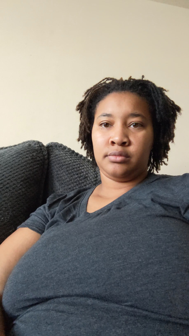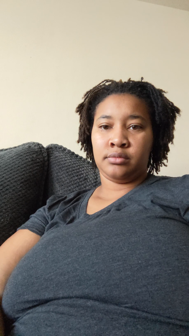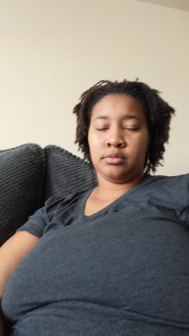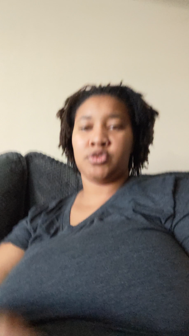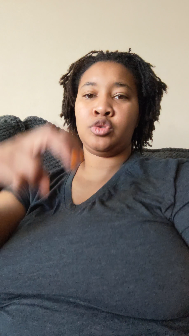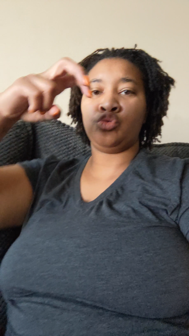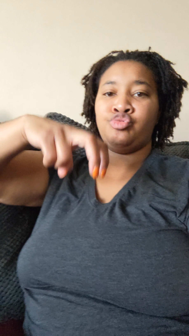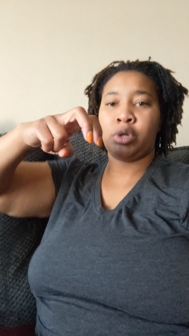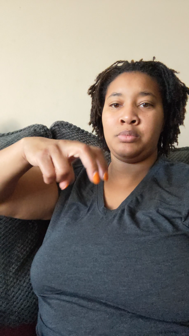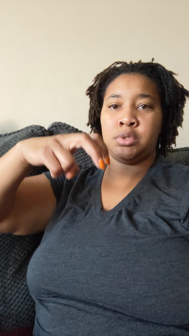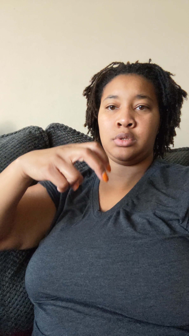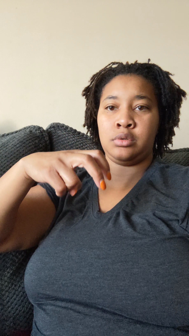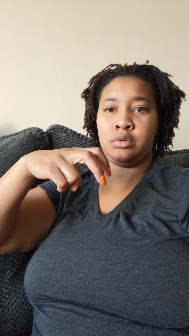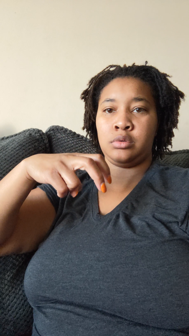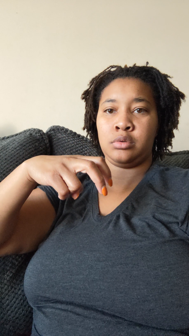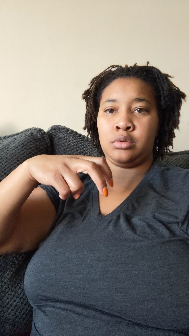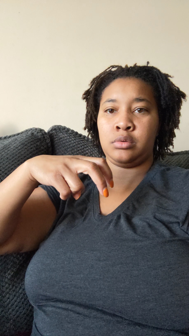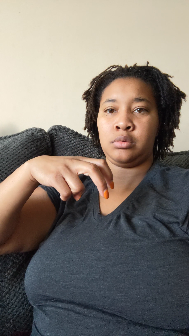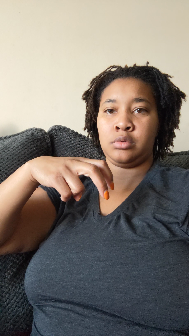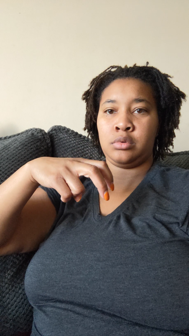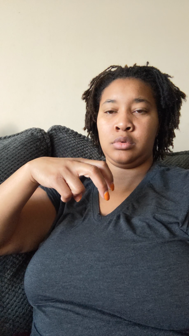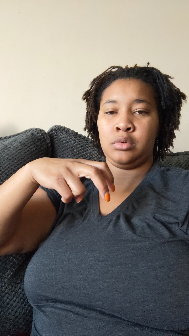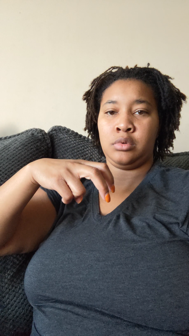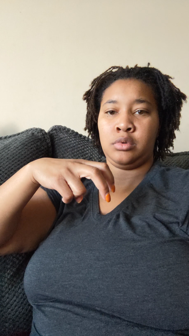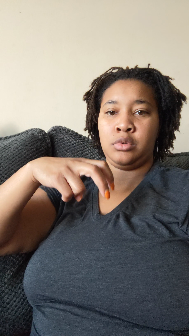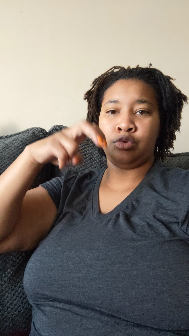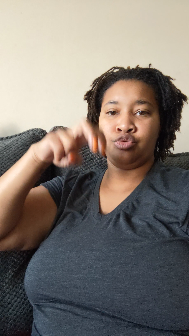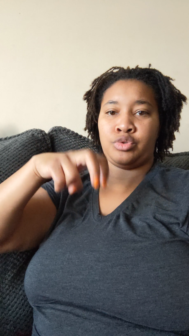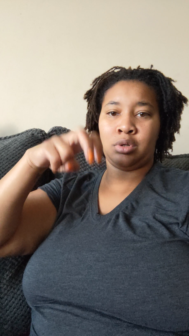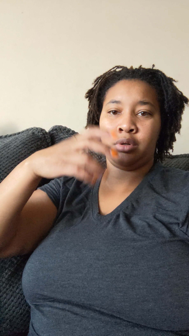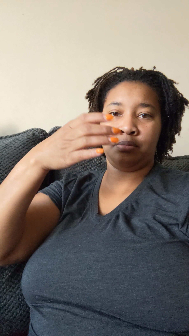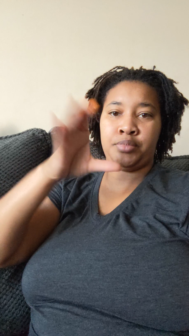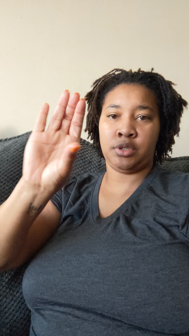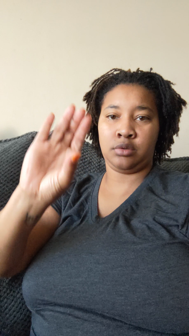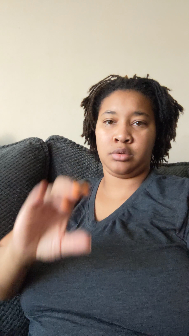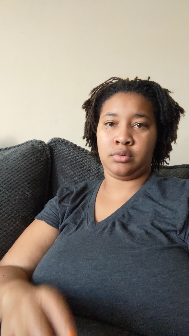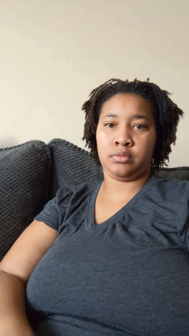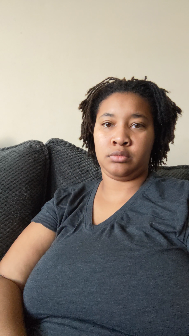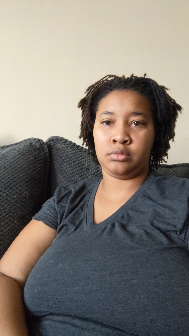potato chip